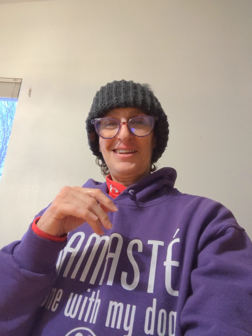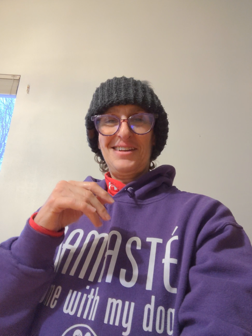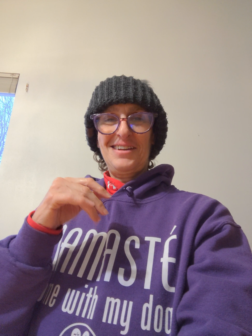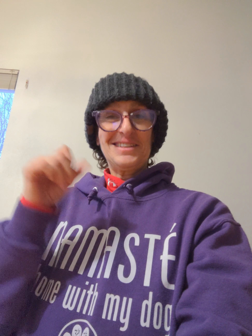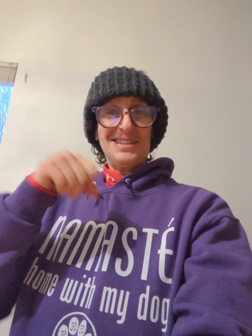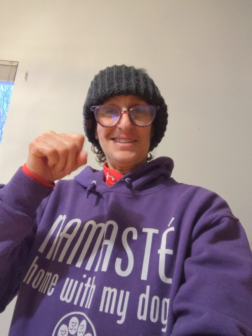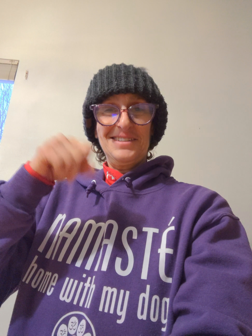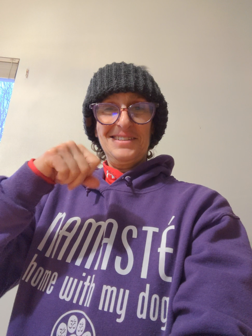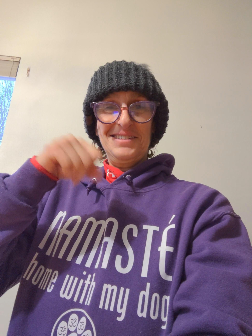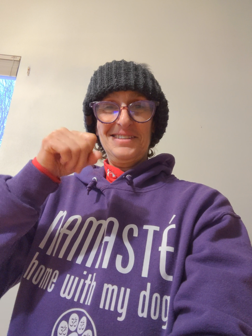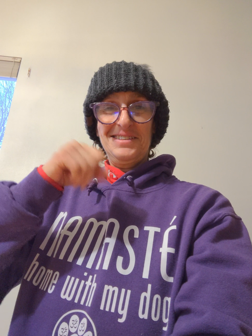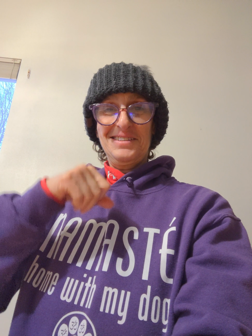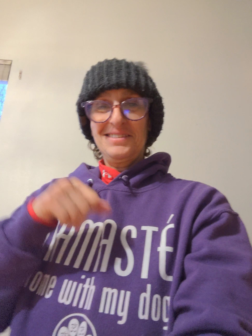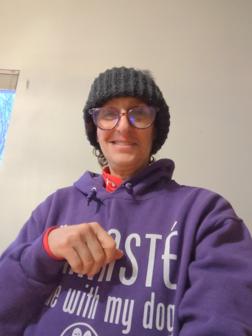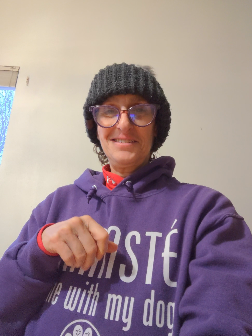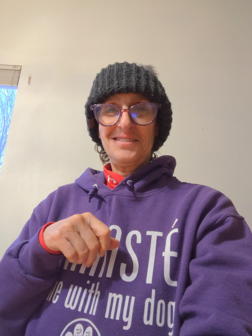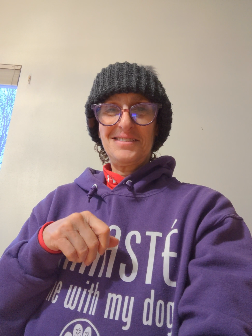yes